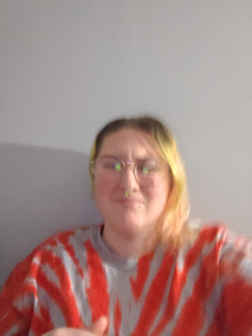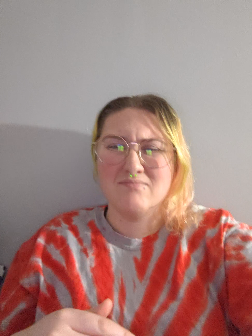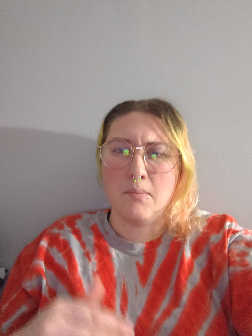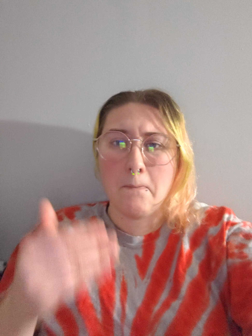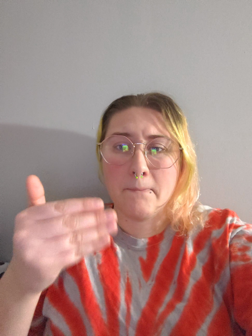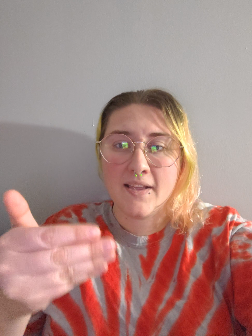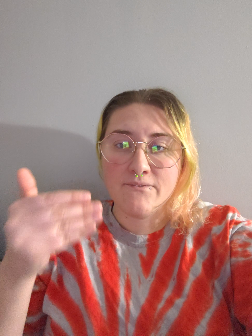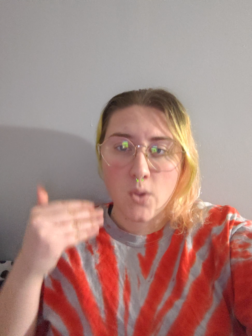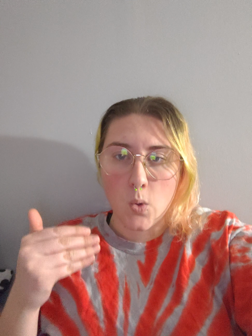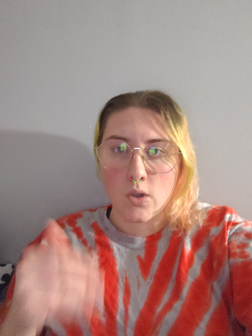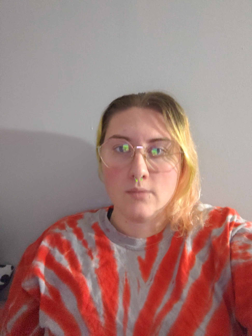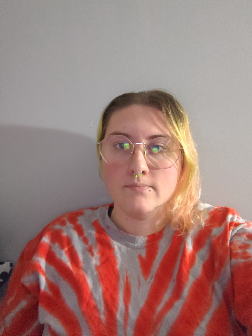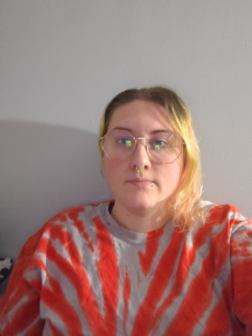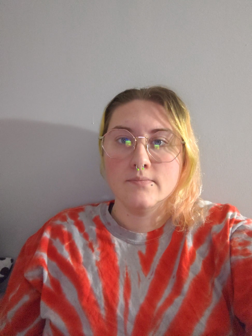before